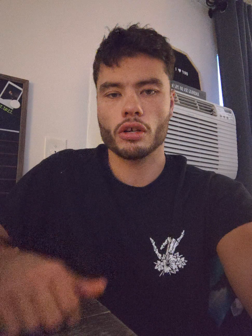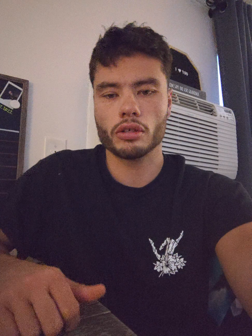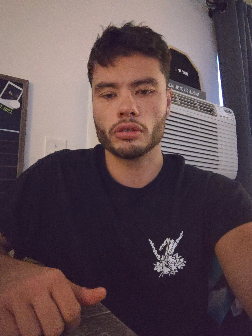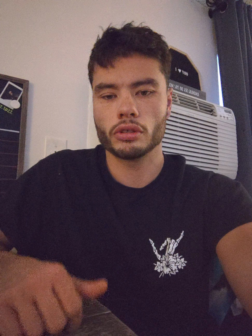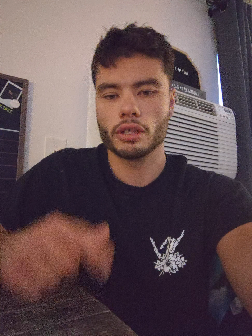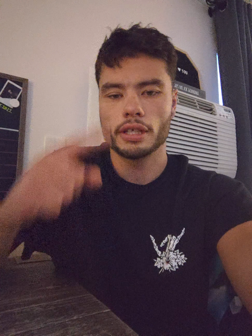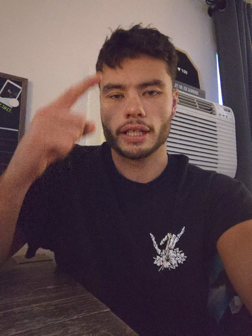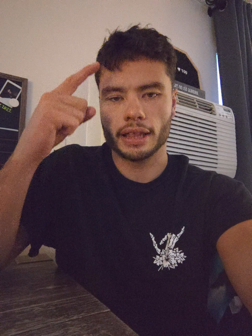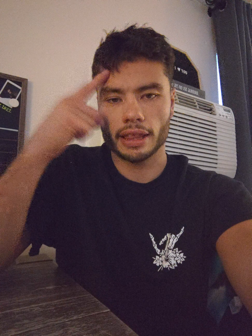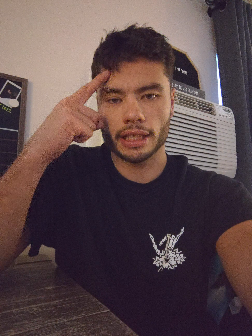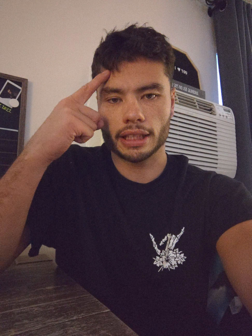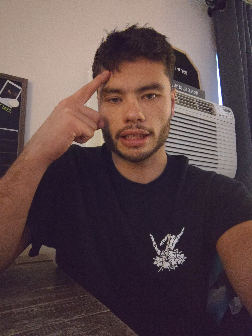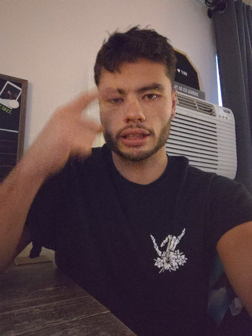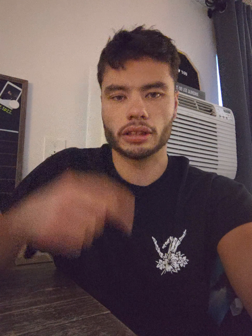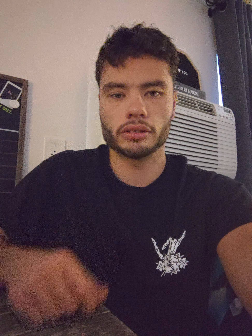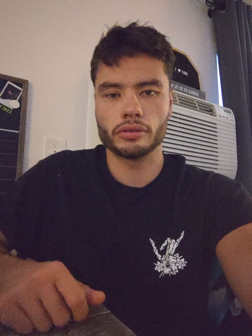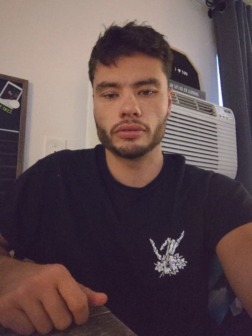think